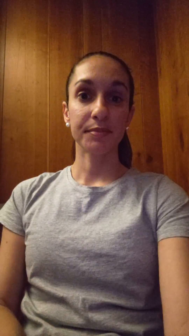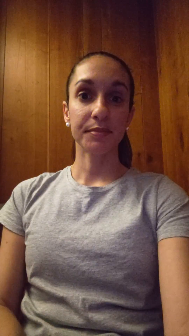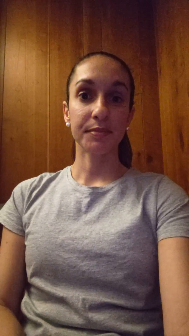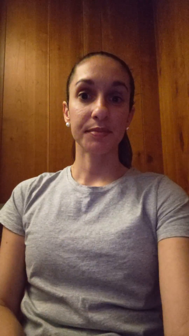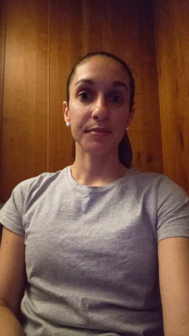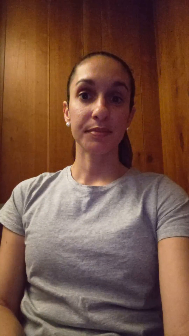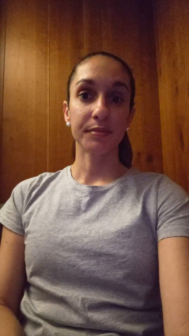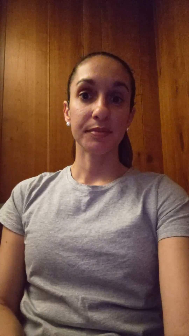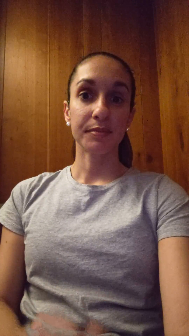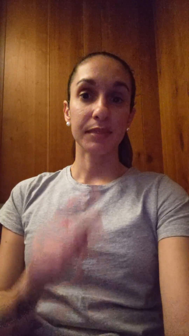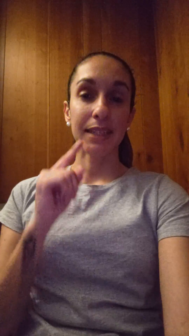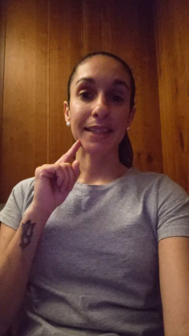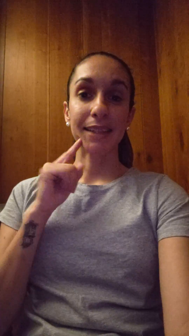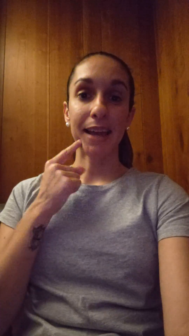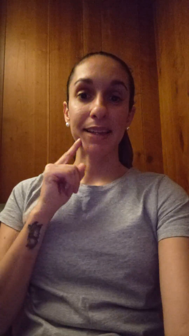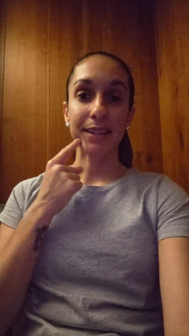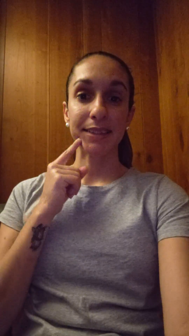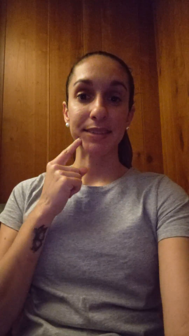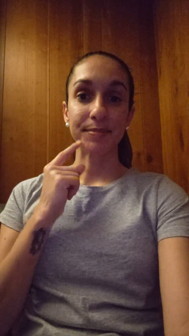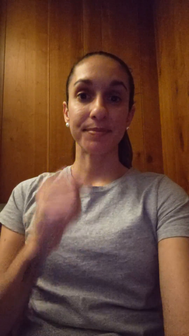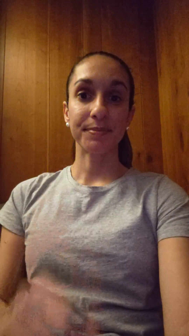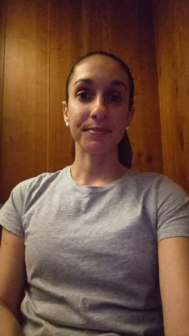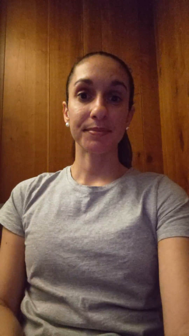candy